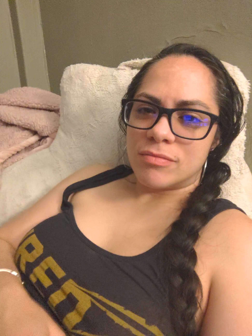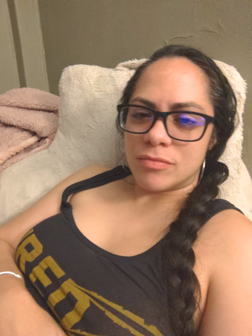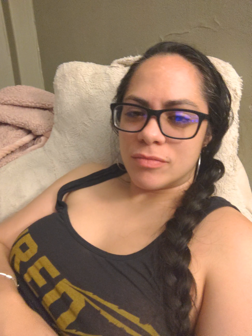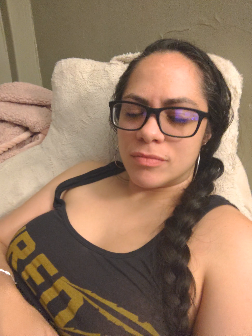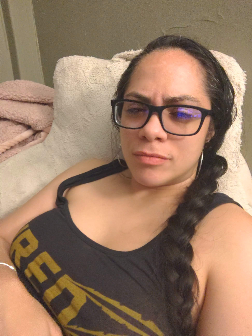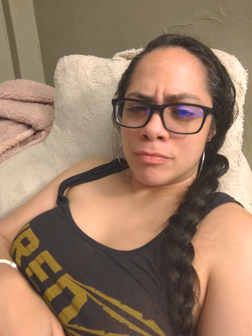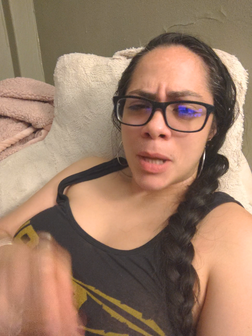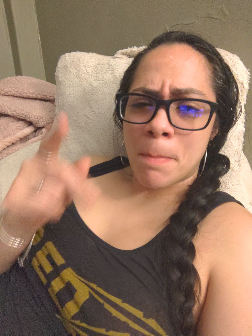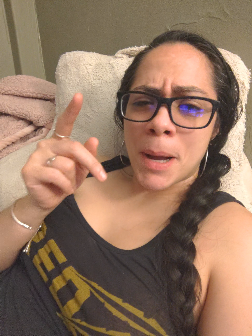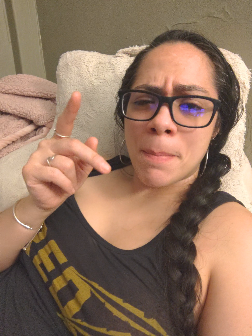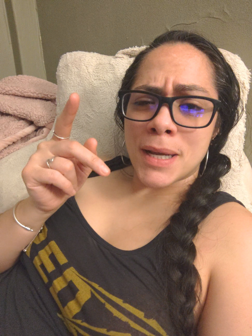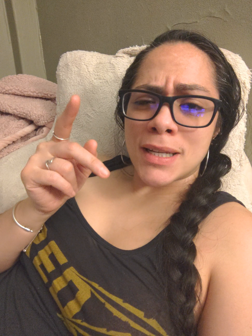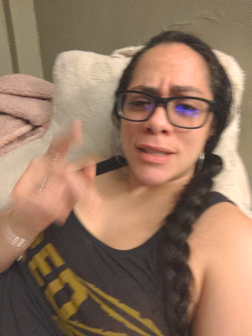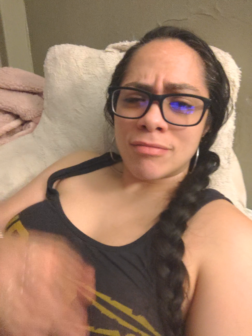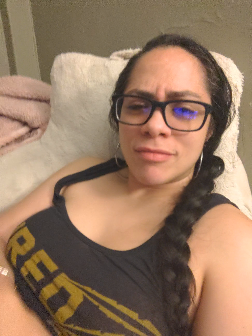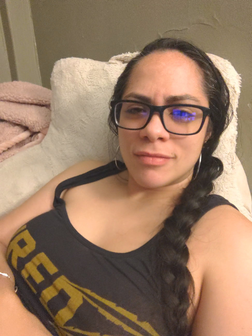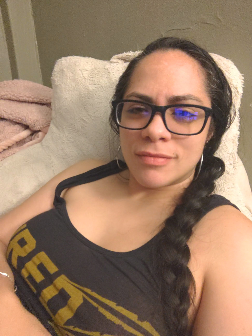puppy